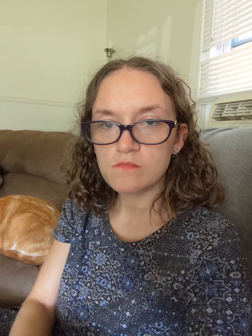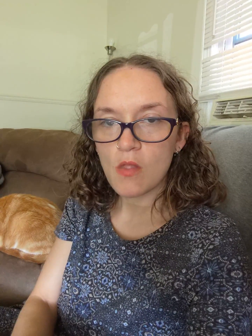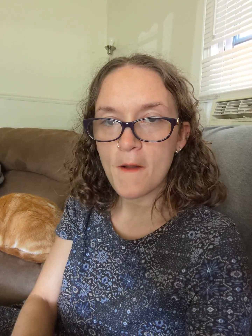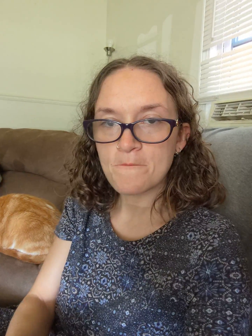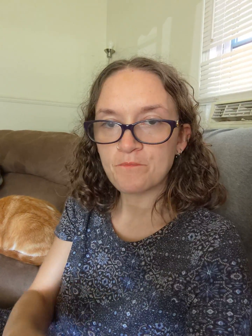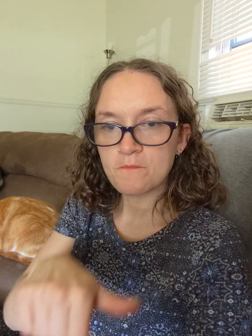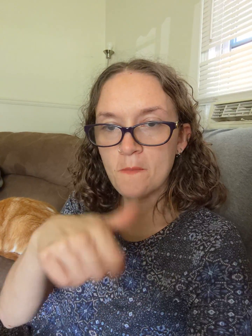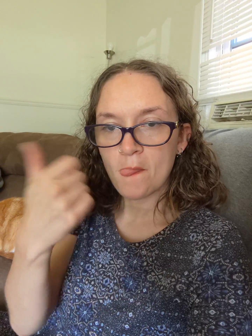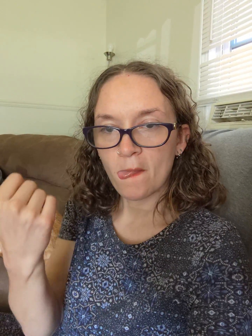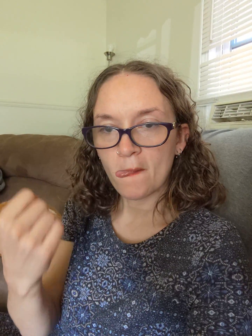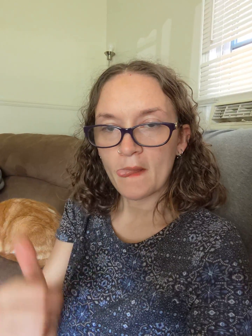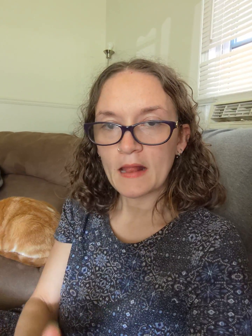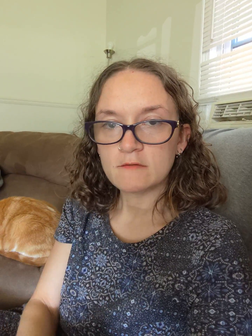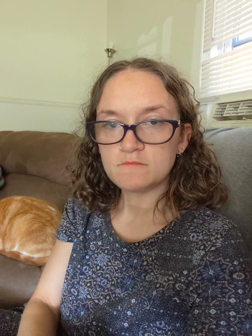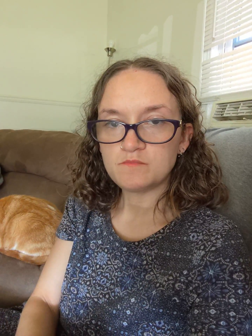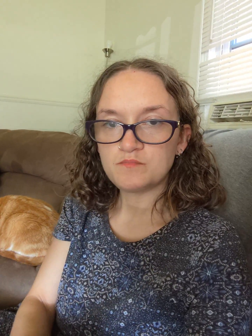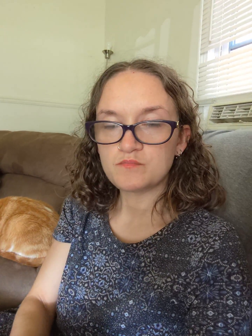other